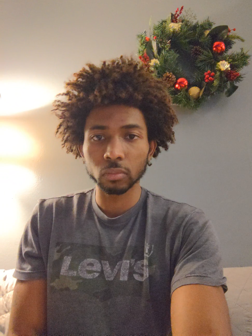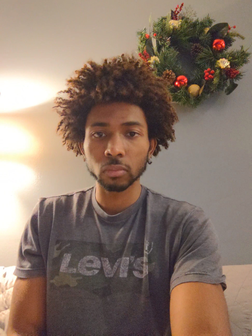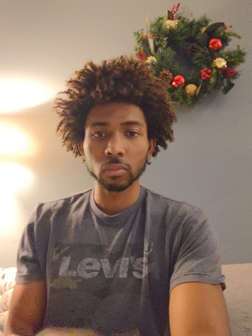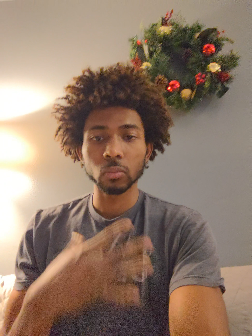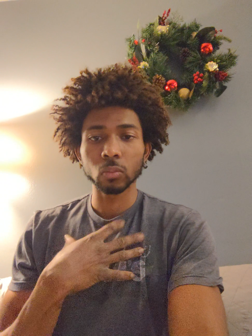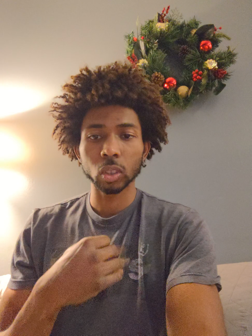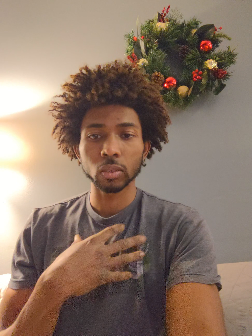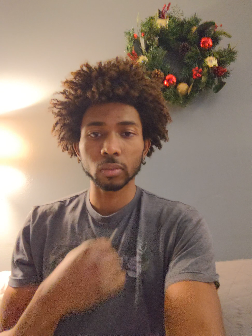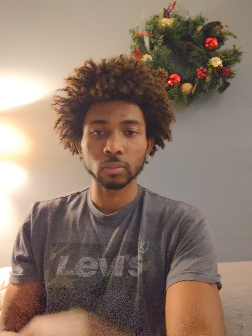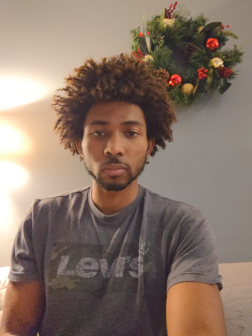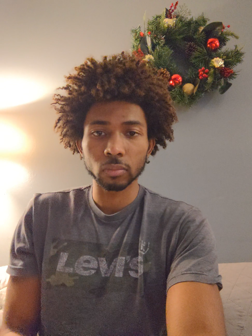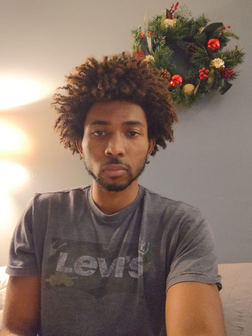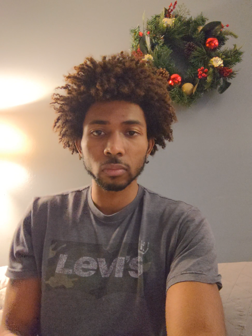white